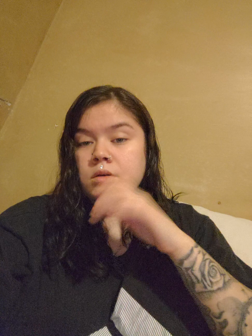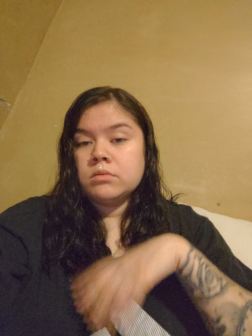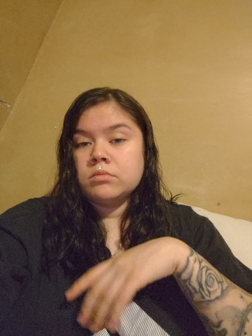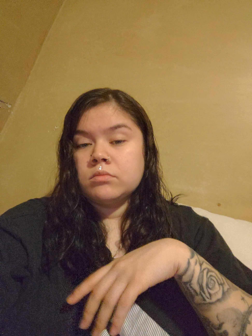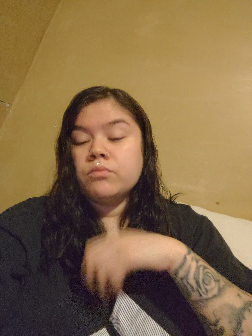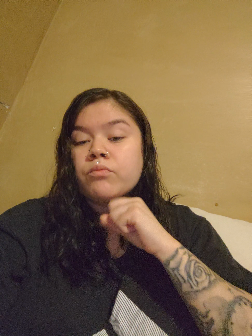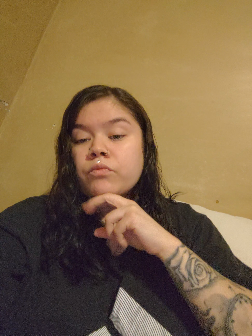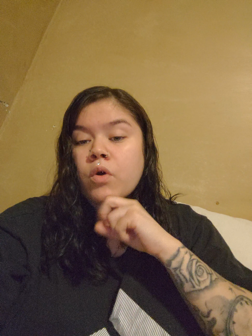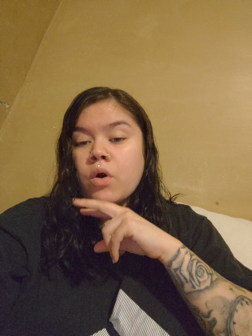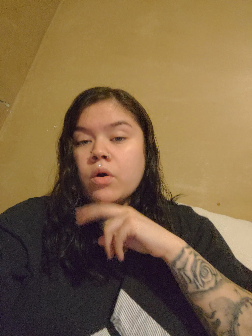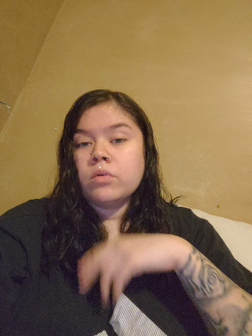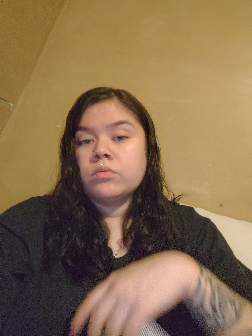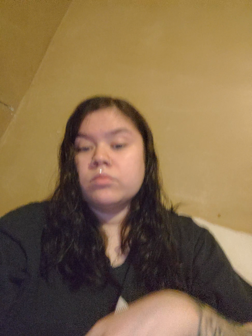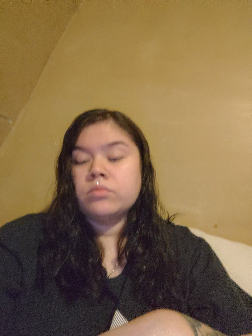frog